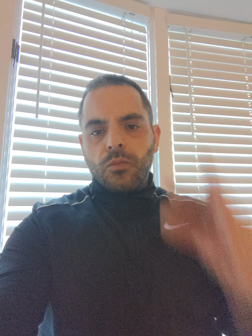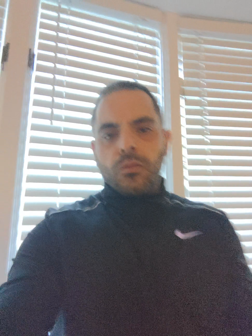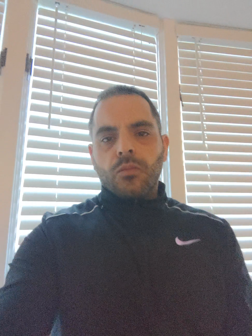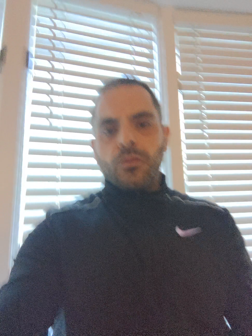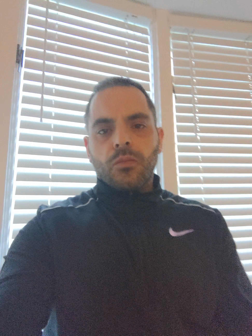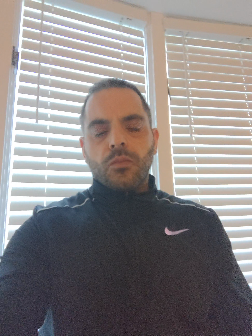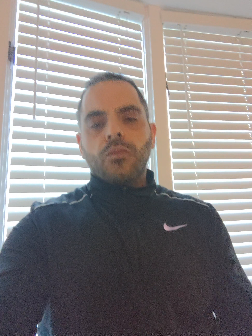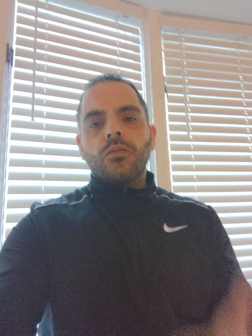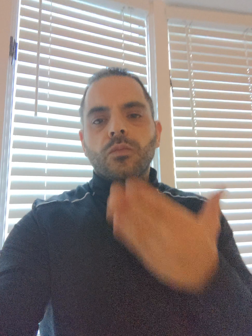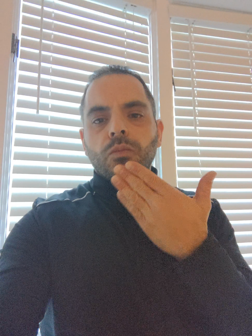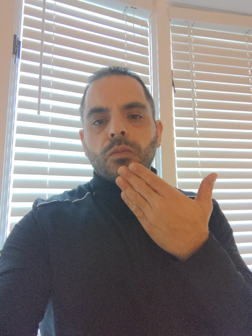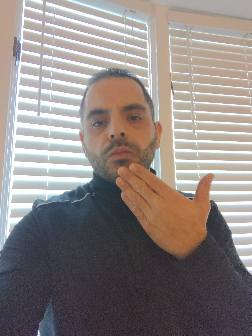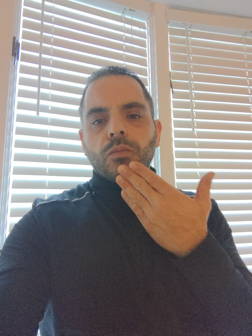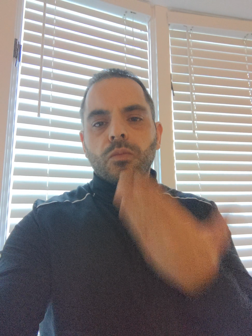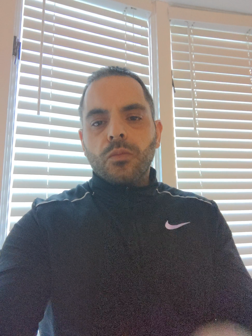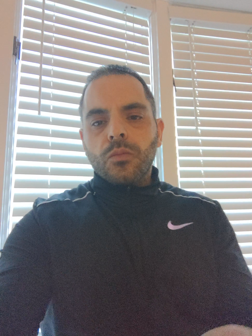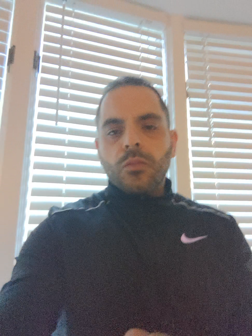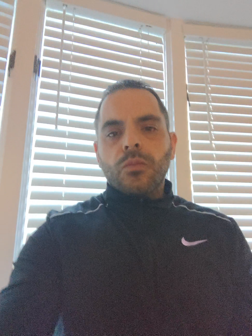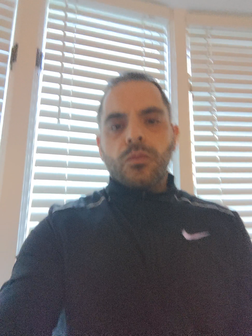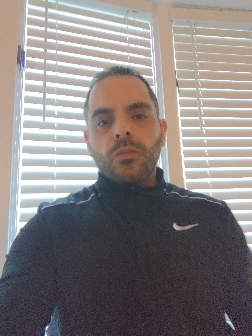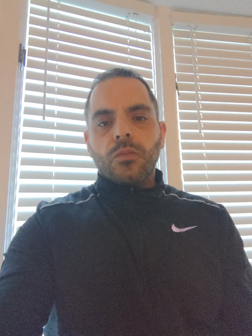thank you